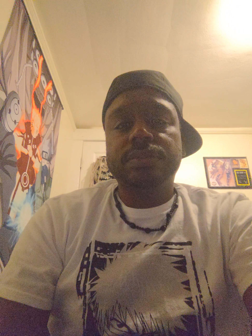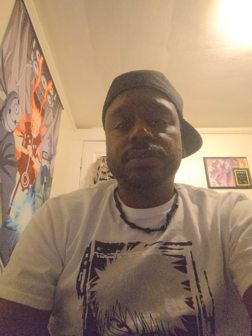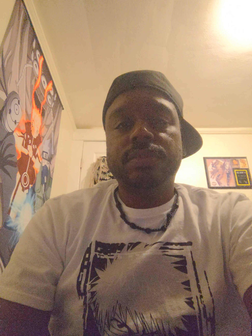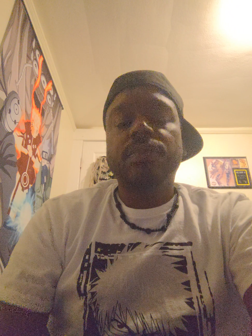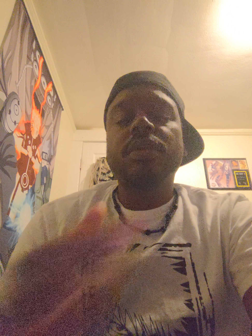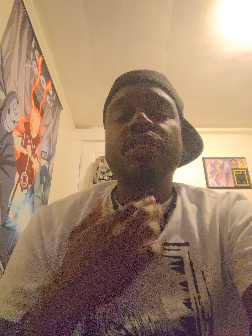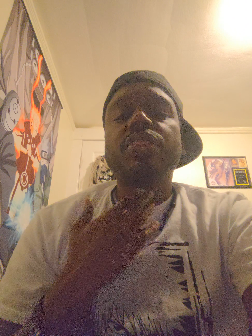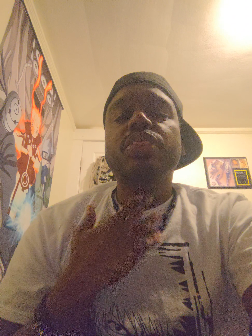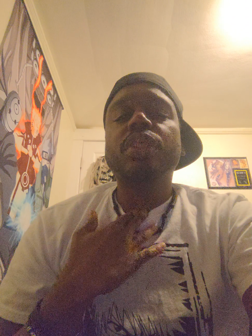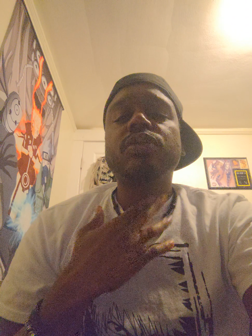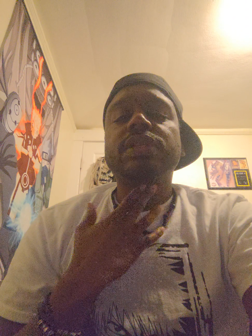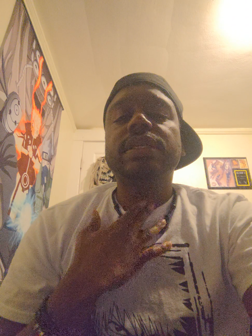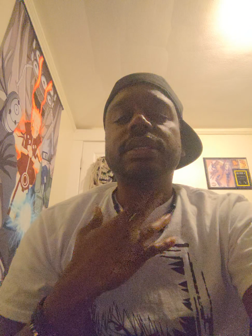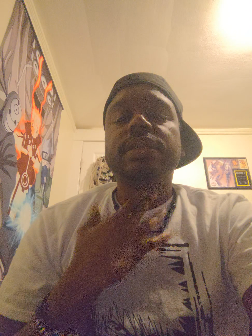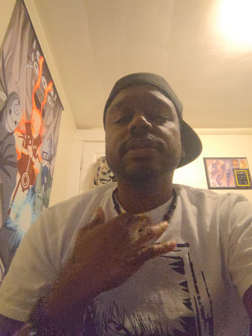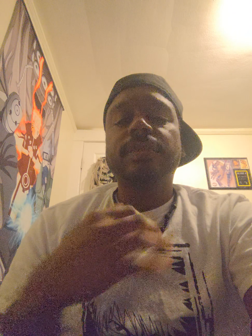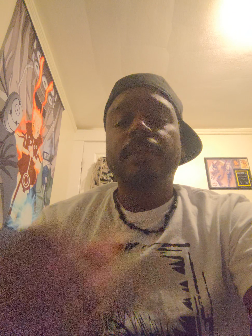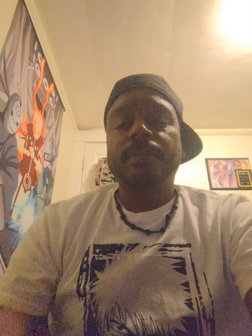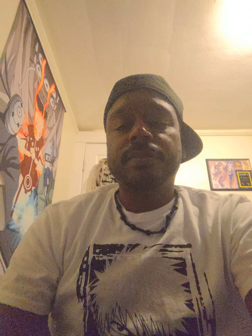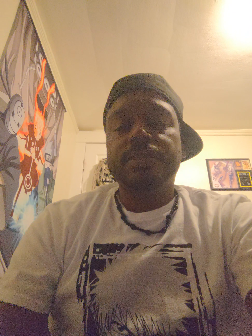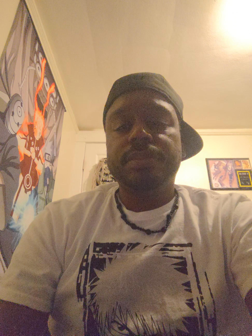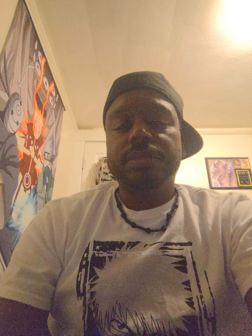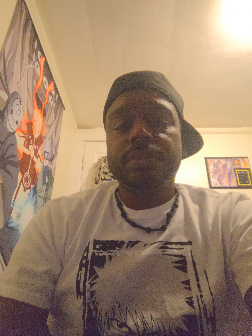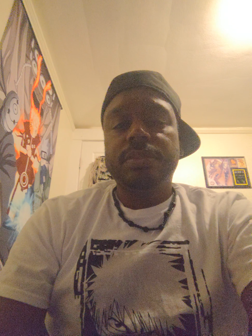thirsty